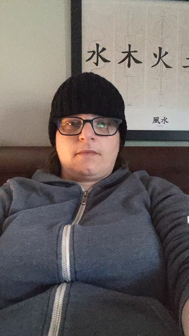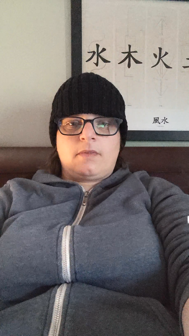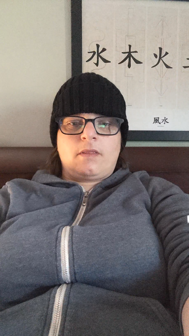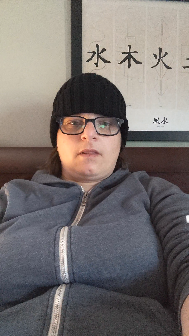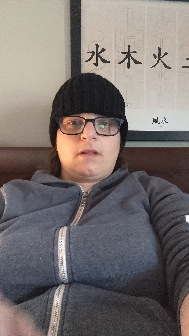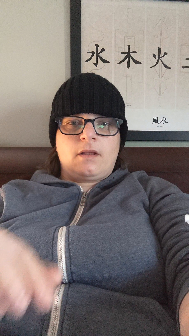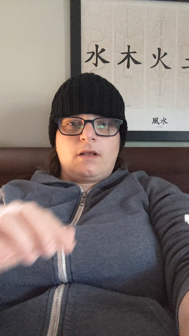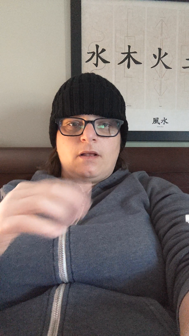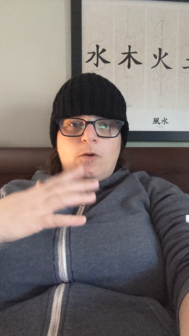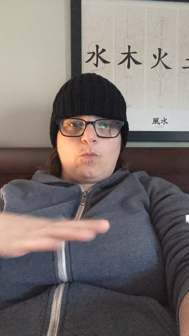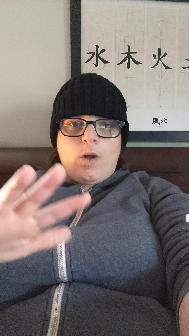dress